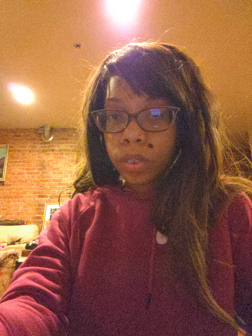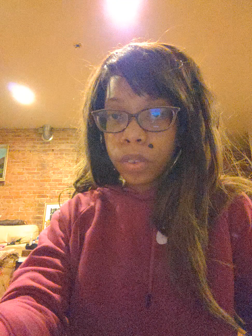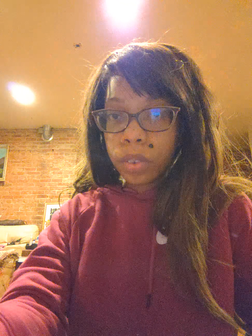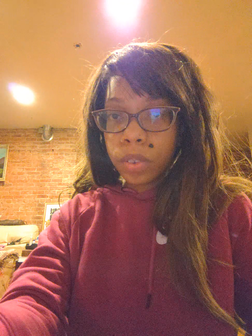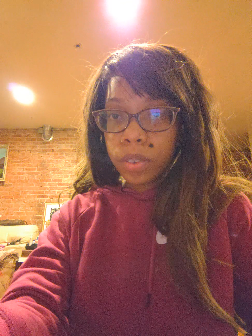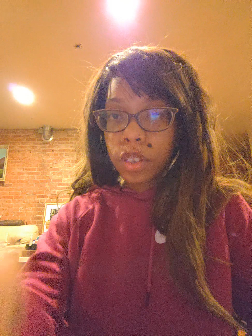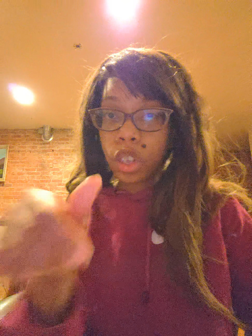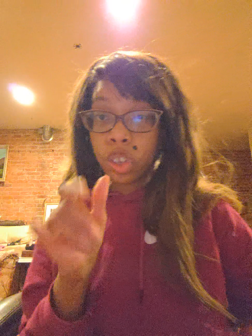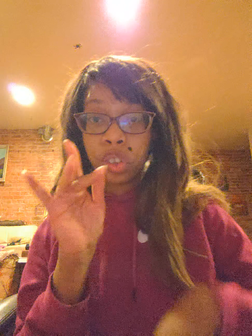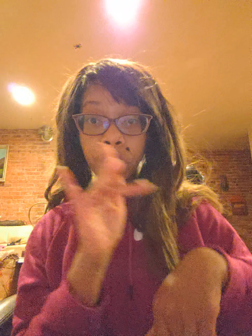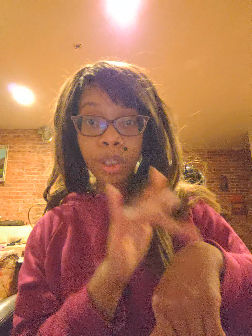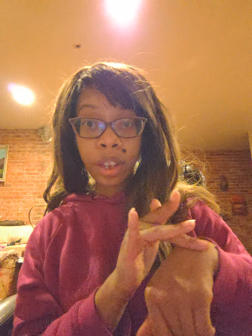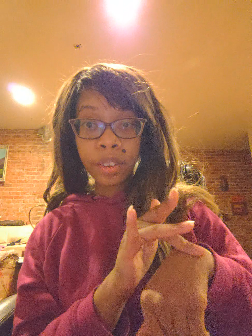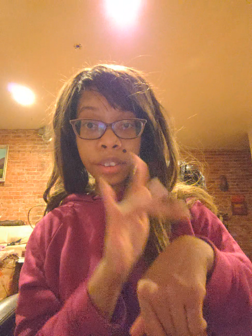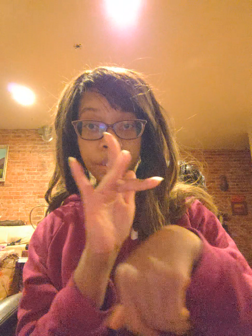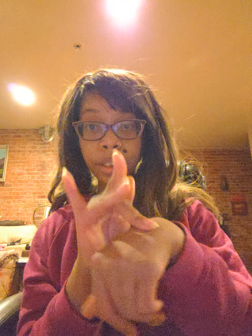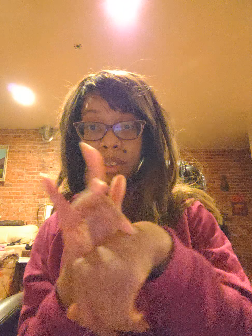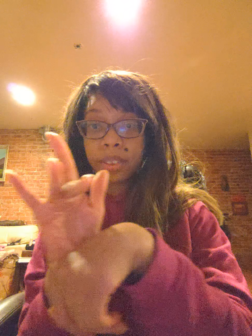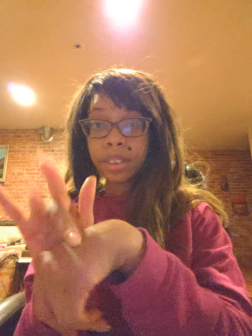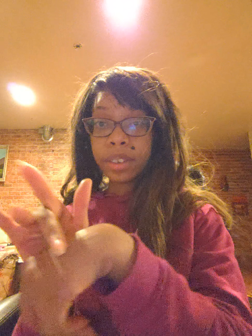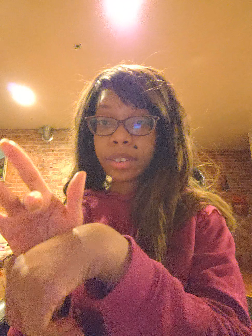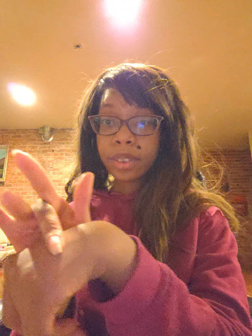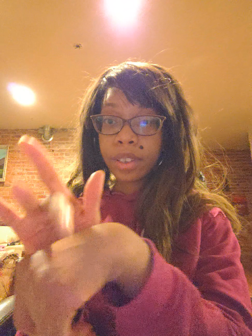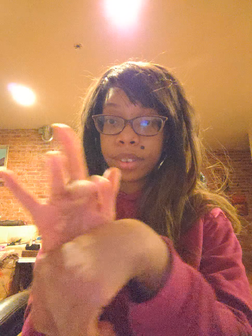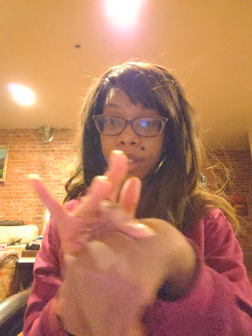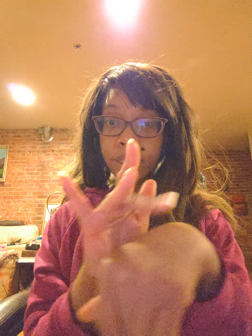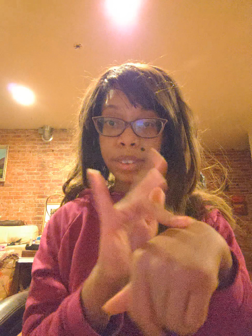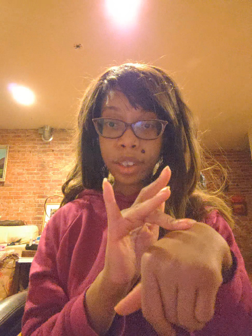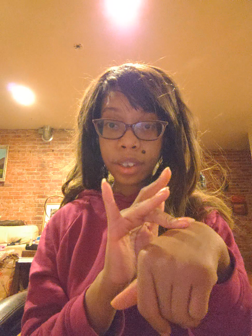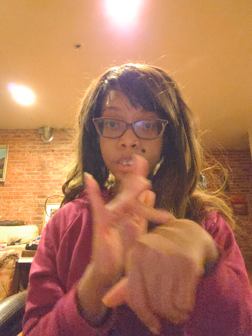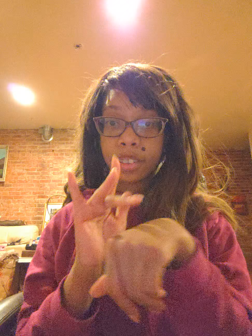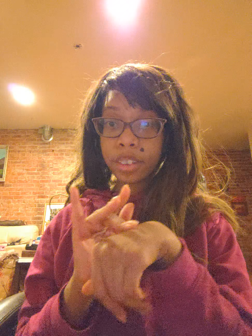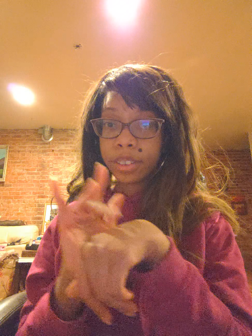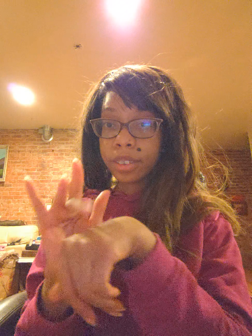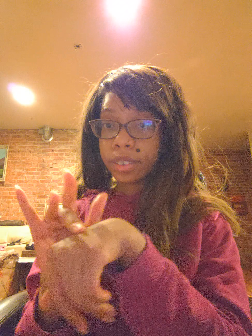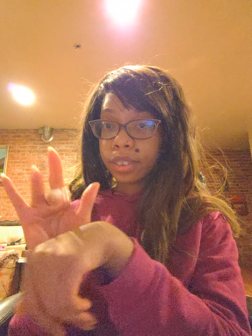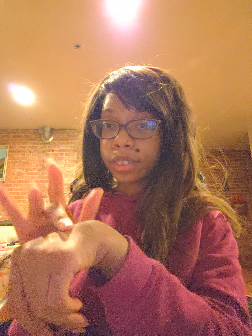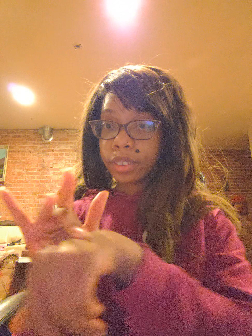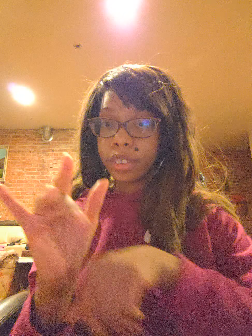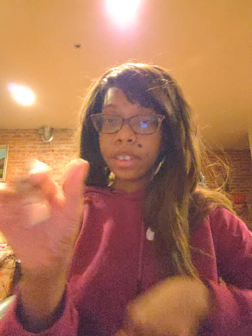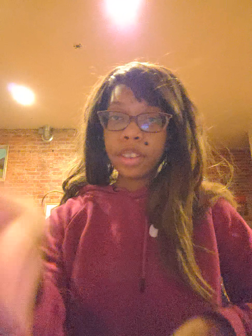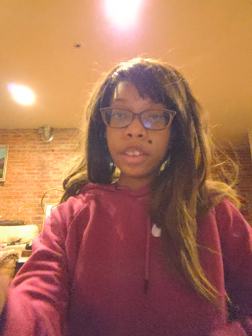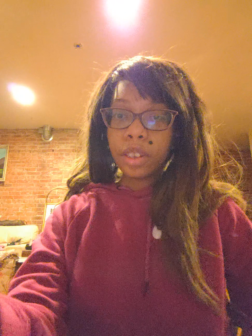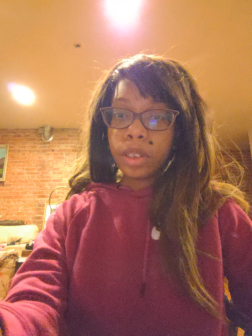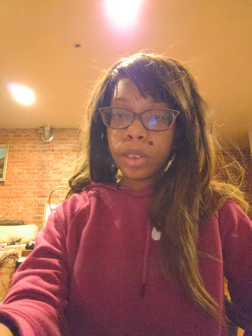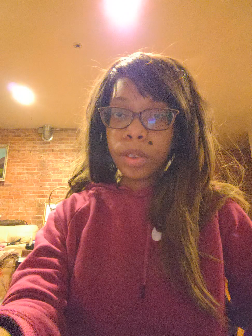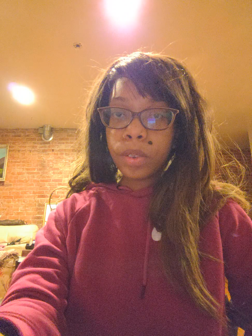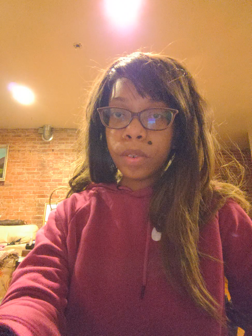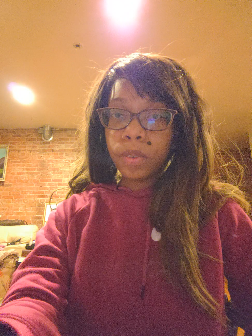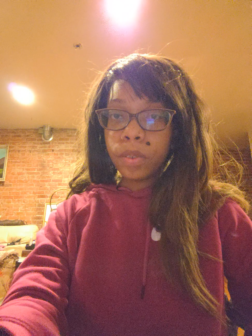touch